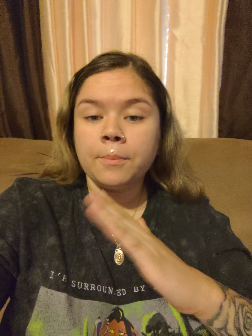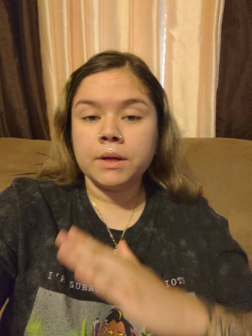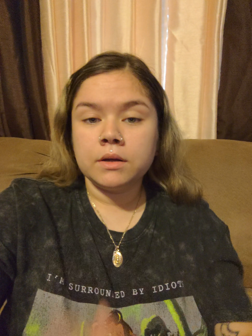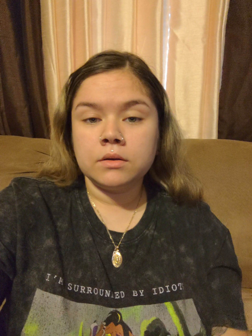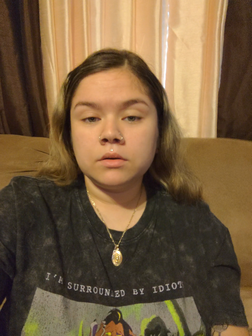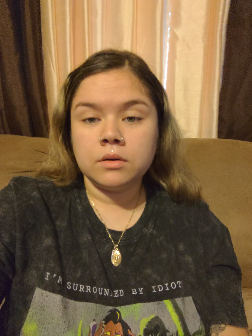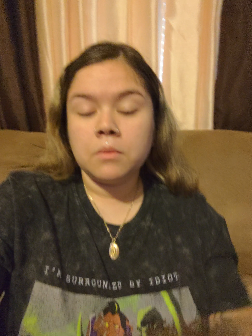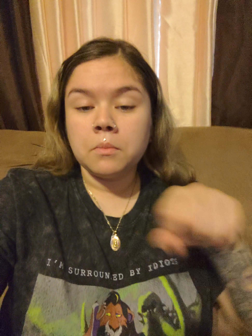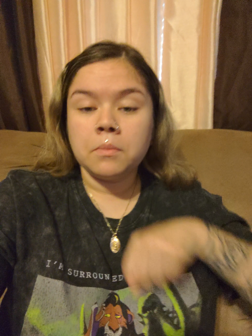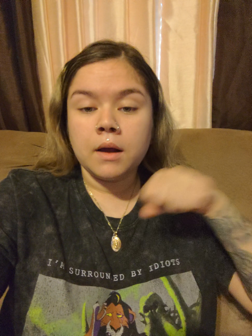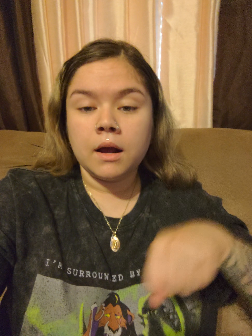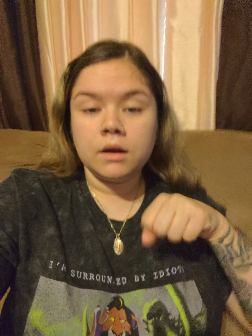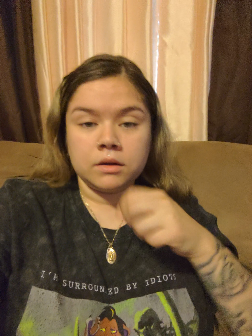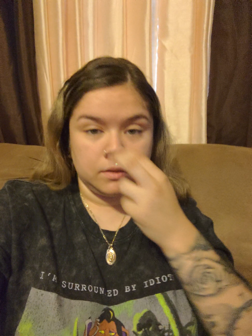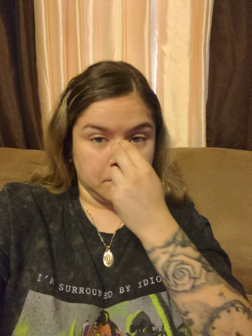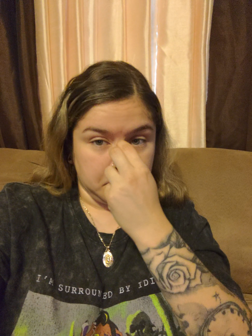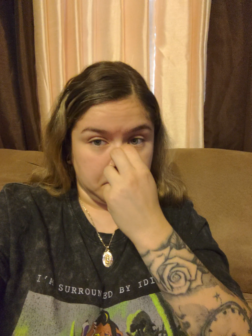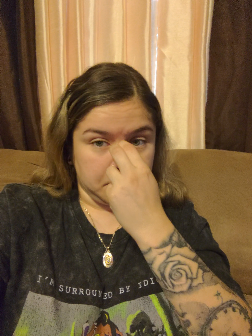bicycle